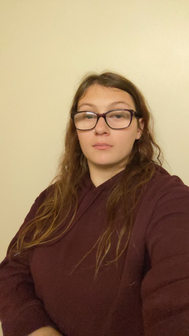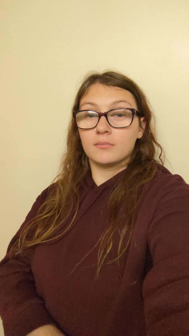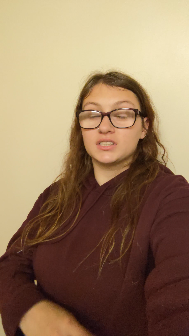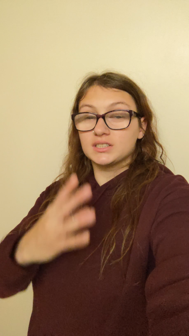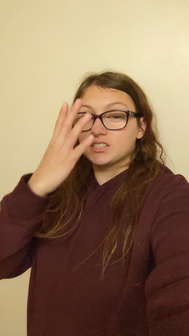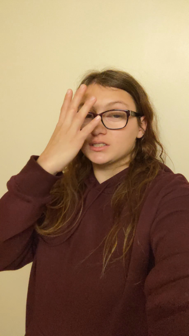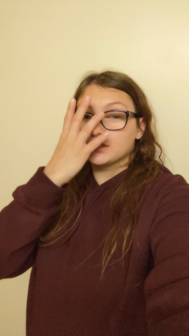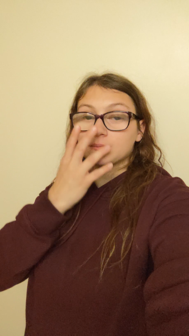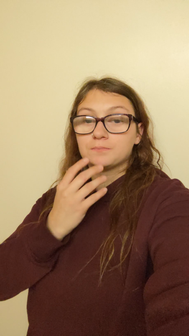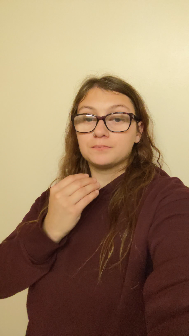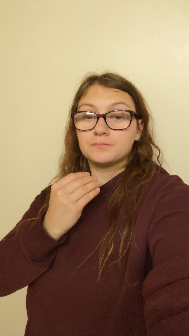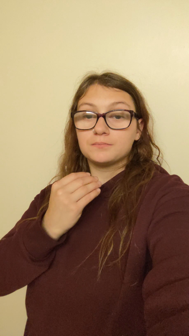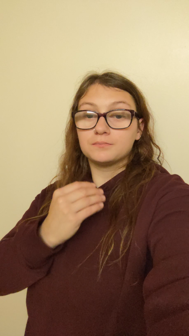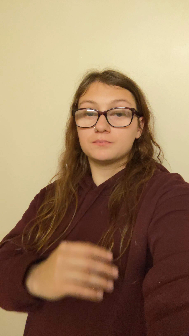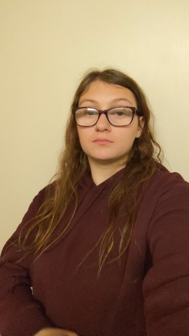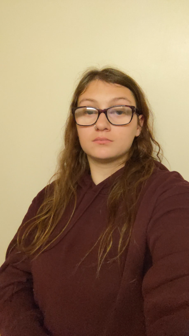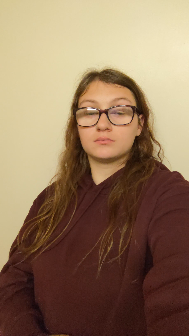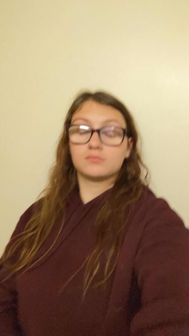asleep